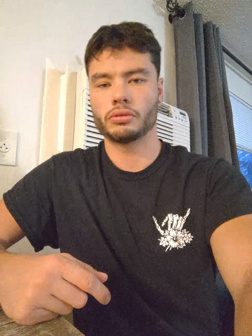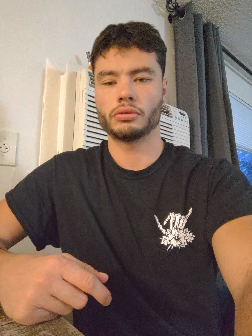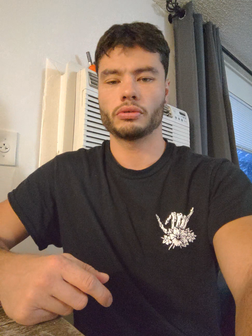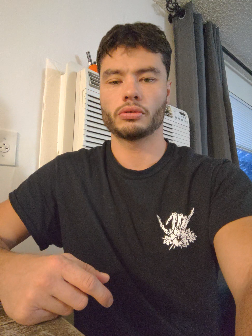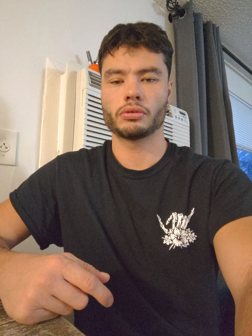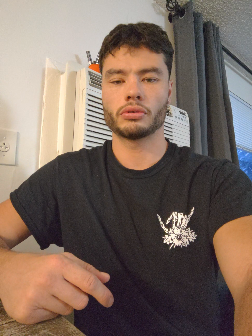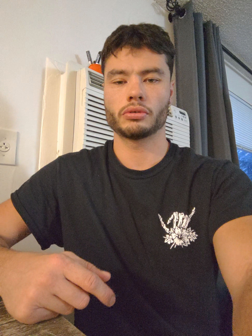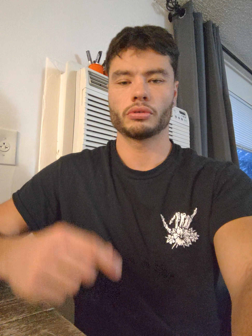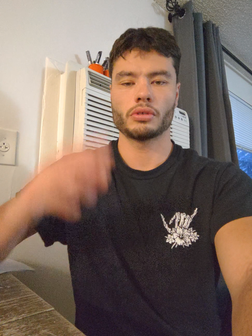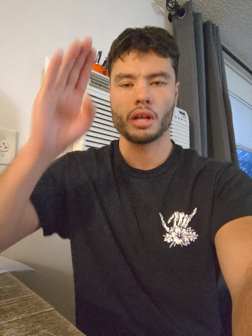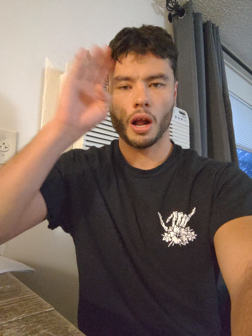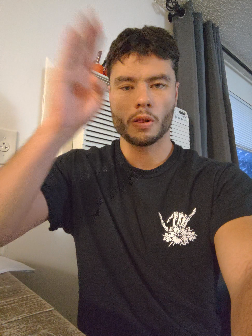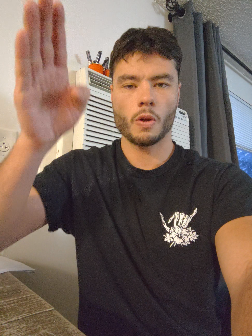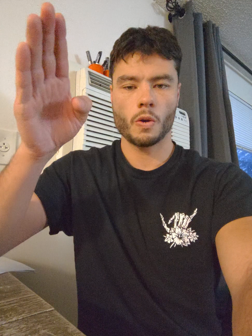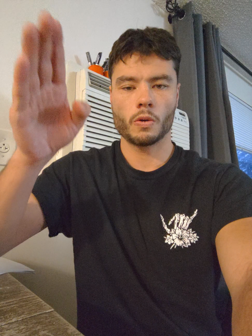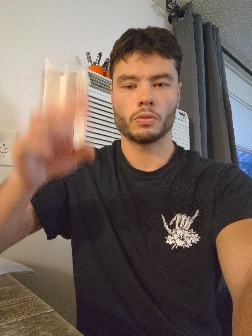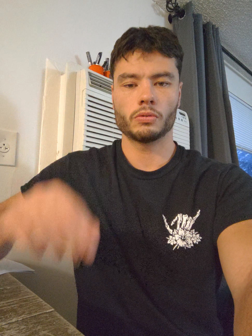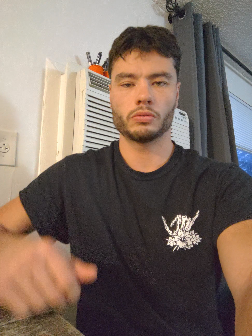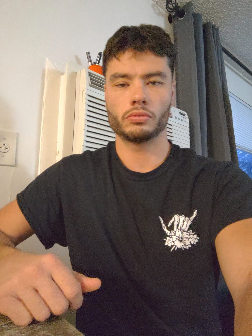hello